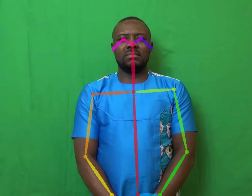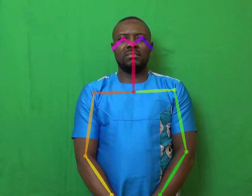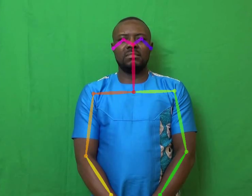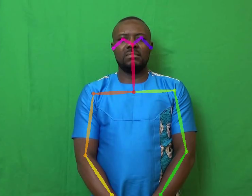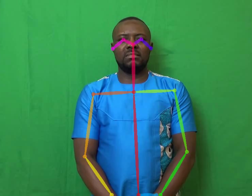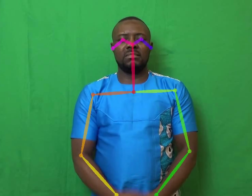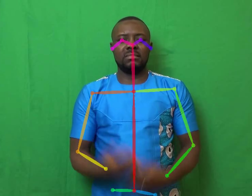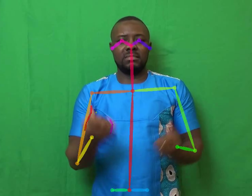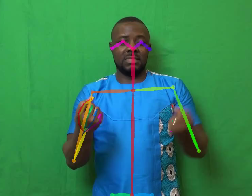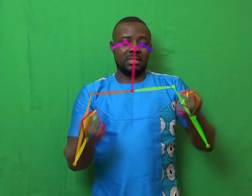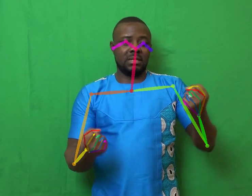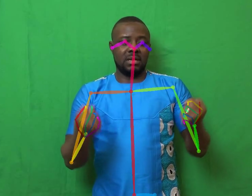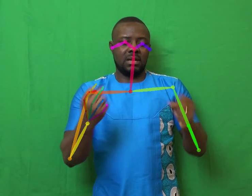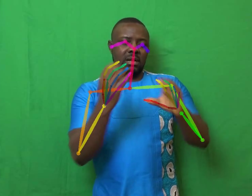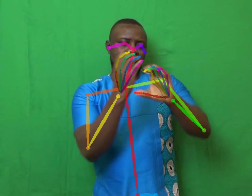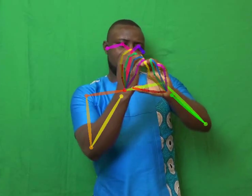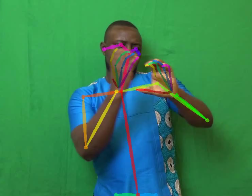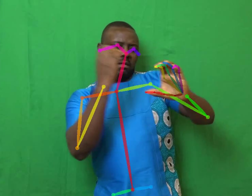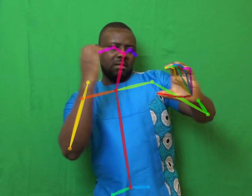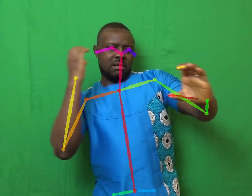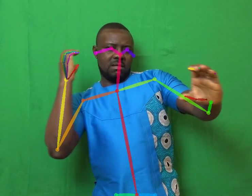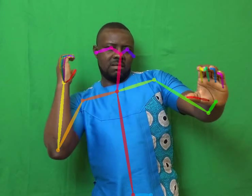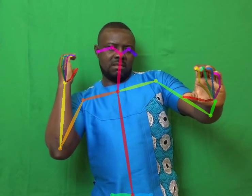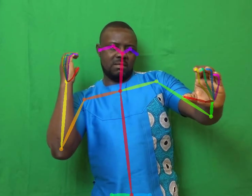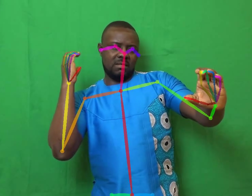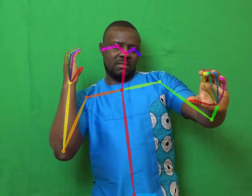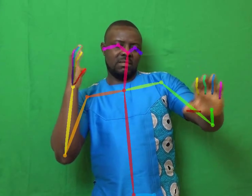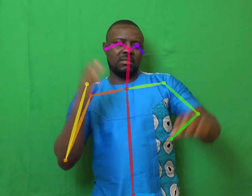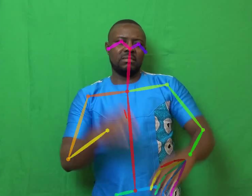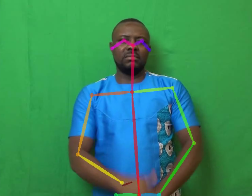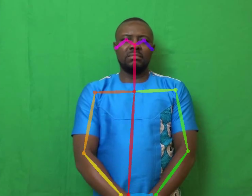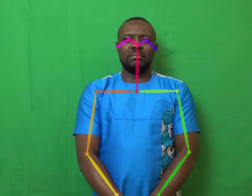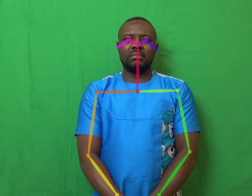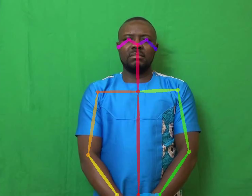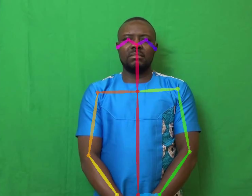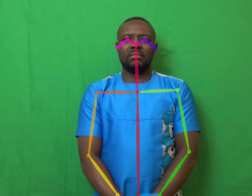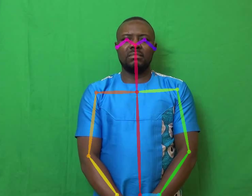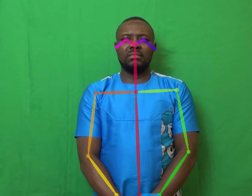bus